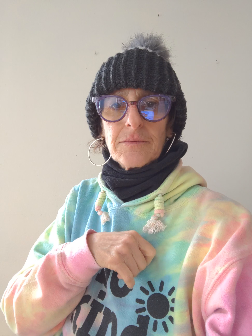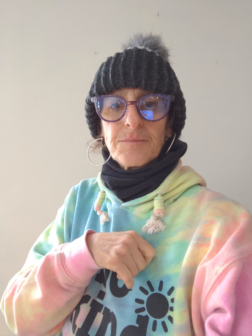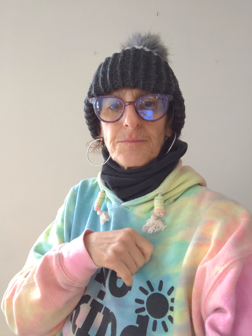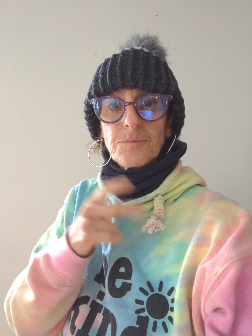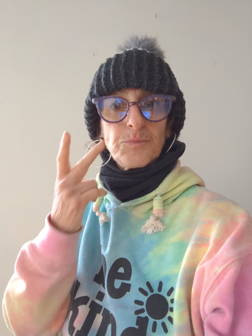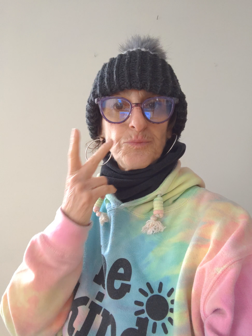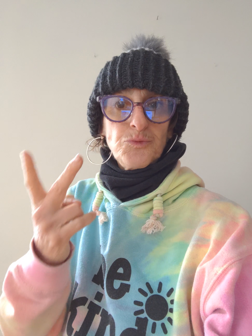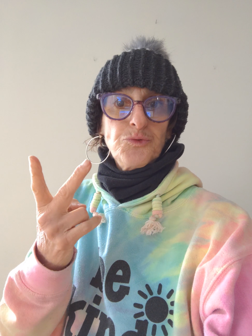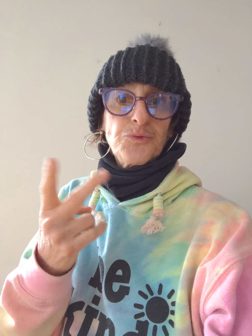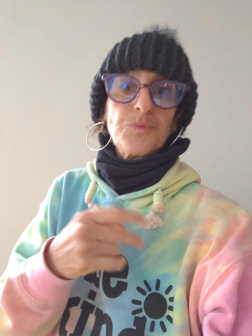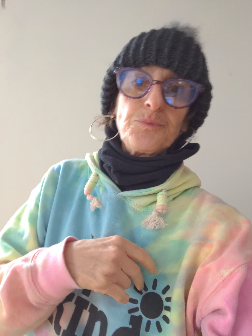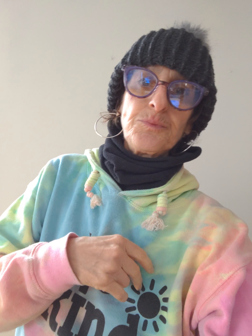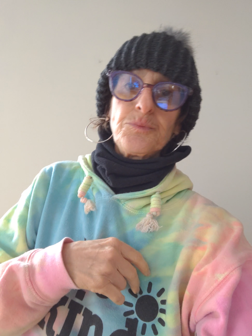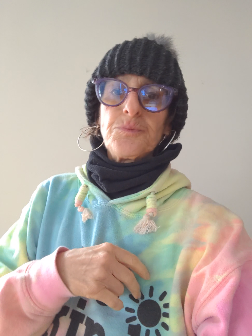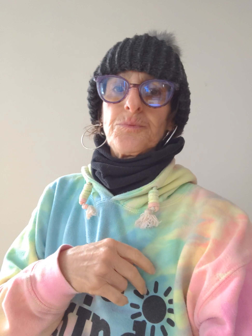look